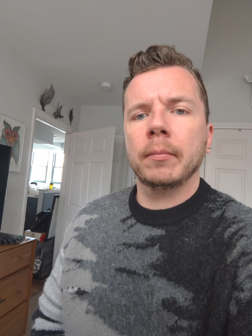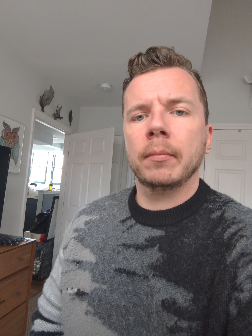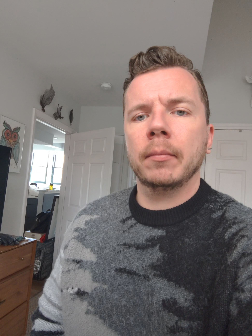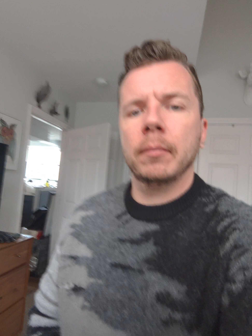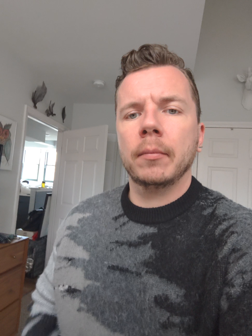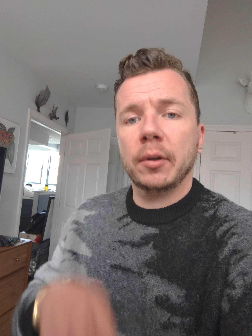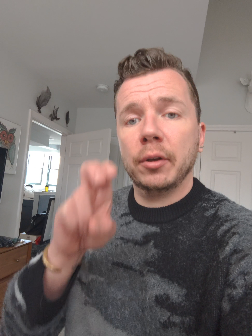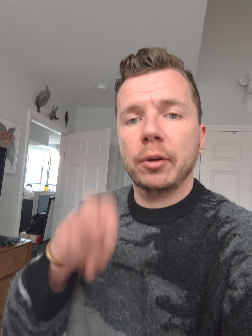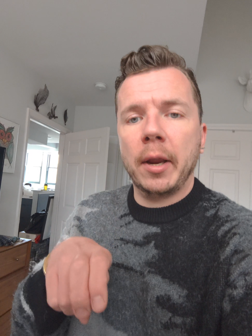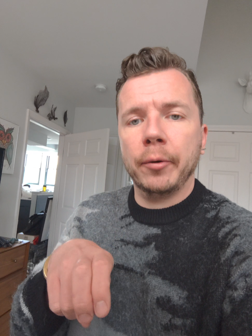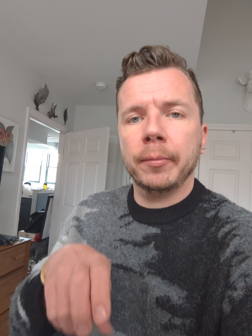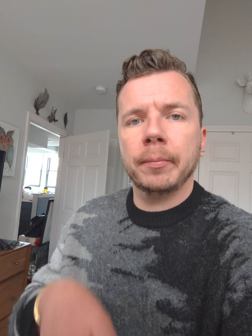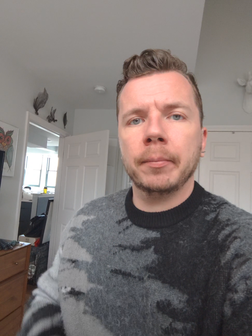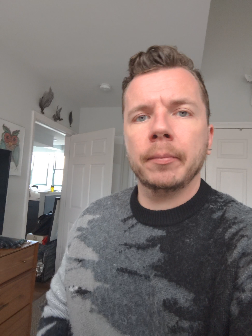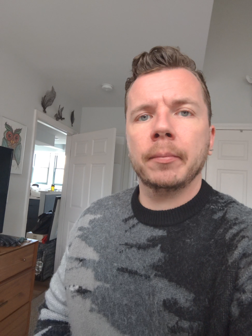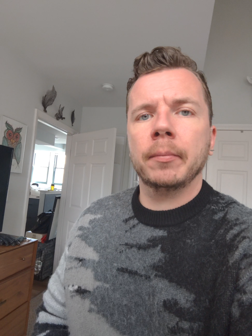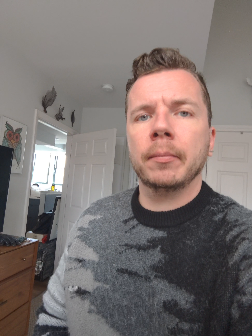chair